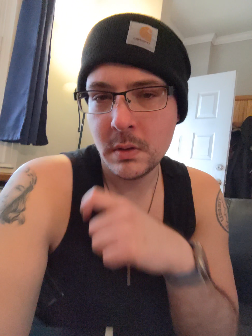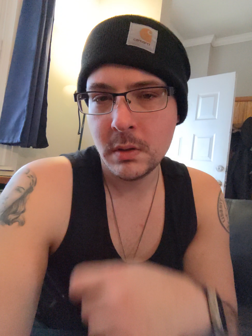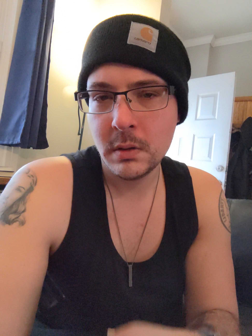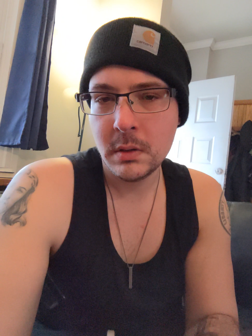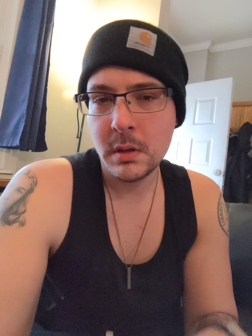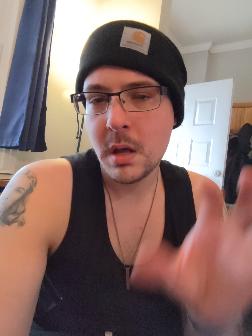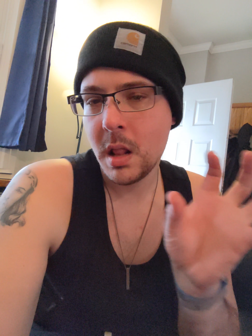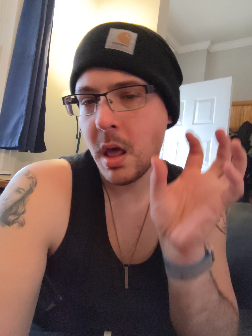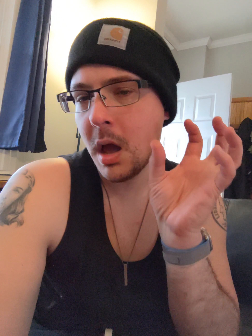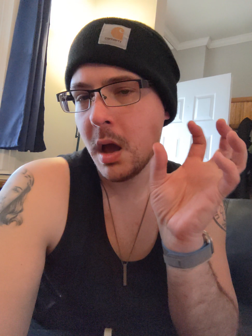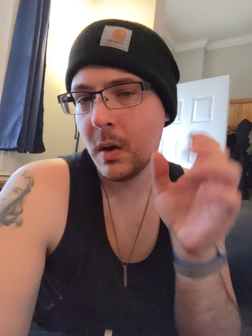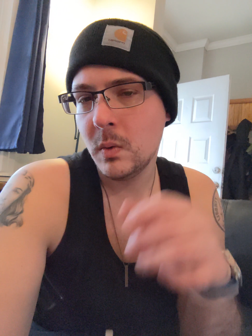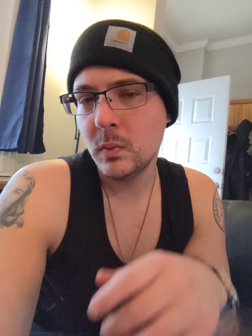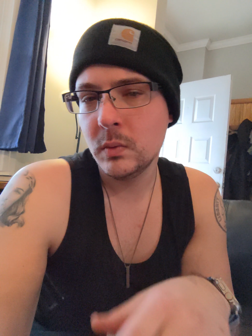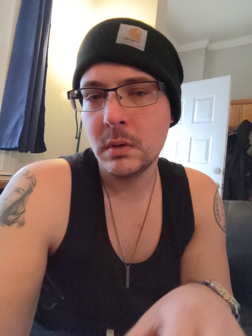cloud